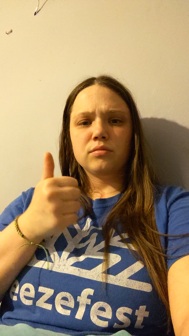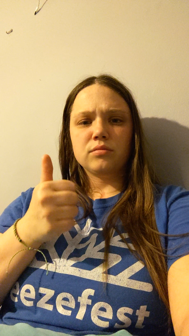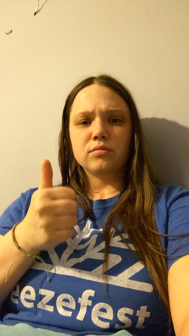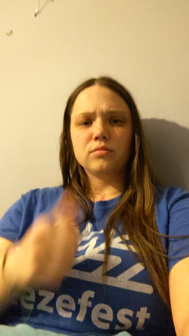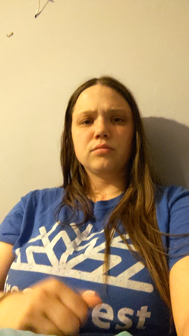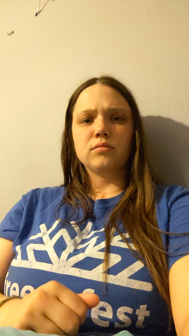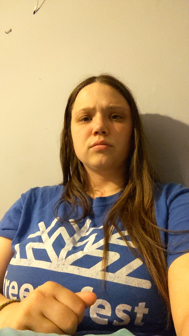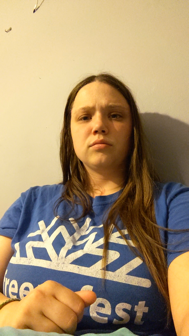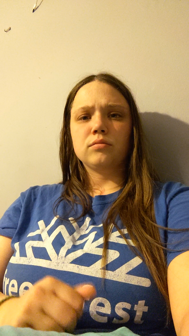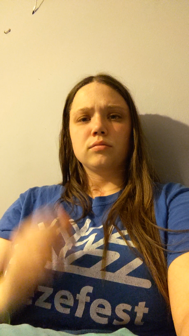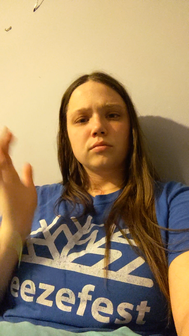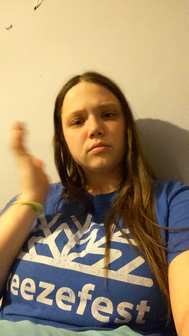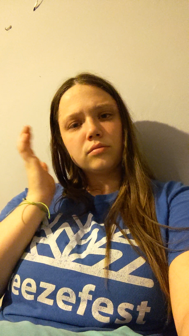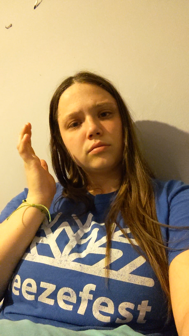pillow